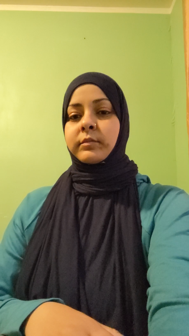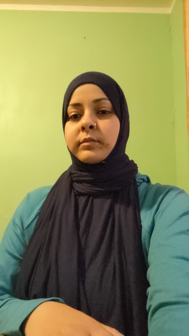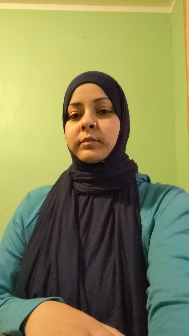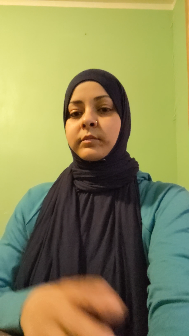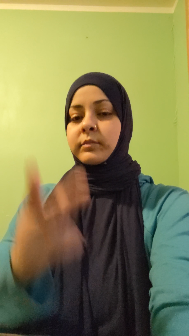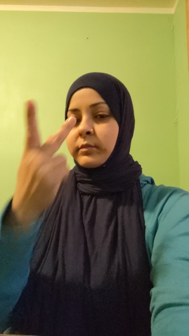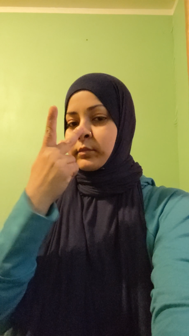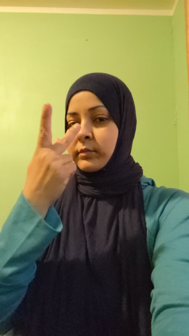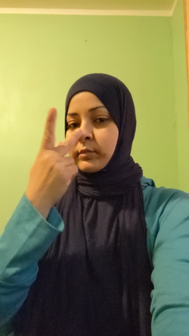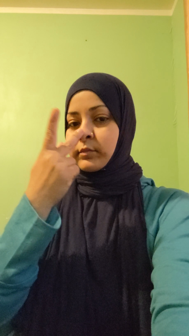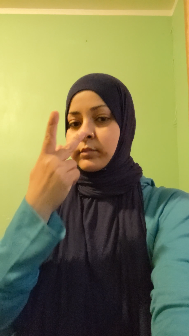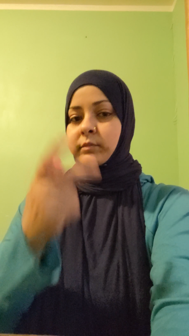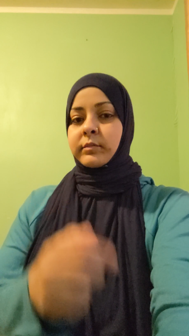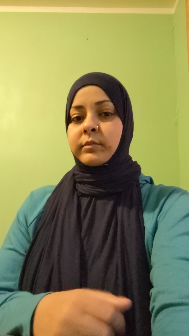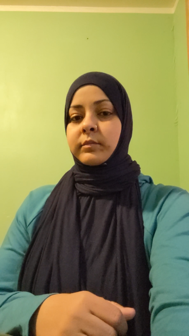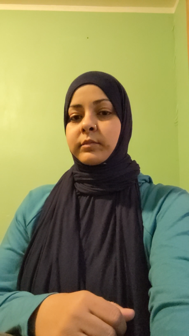penis